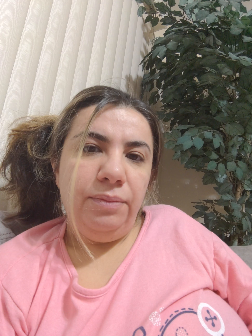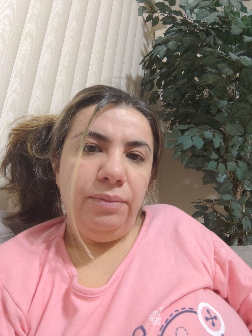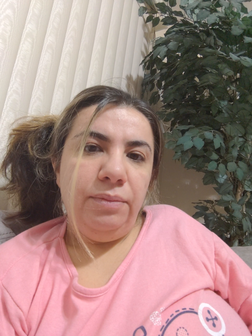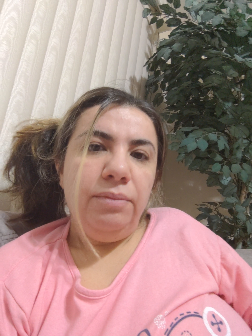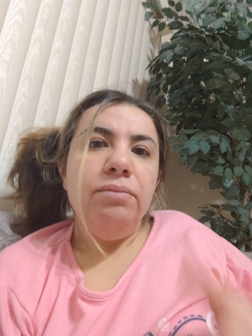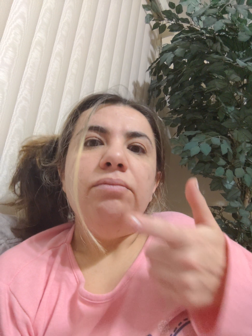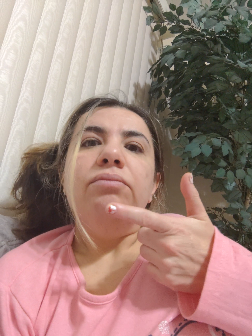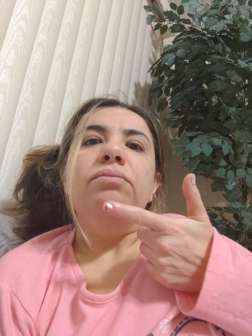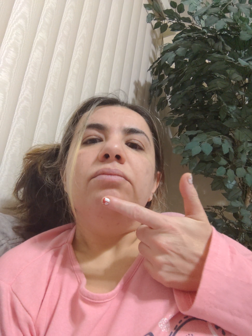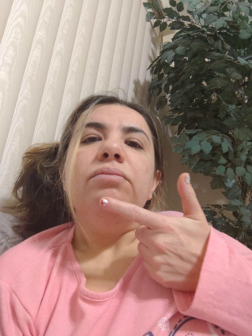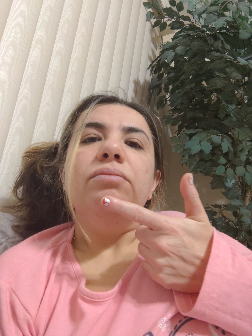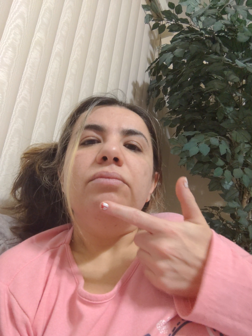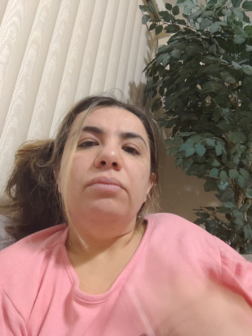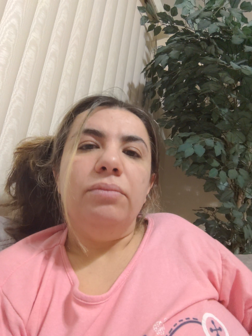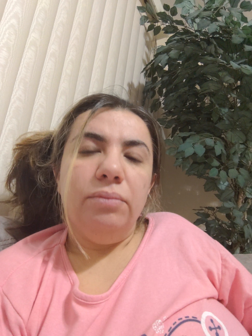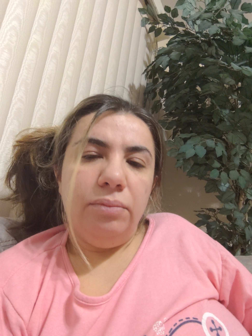cheek